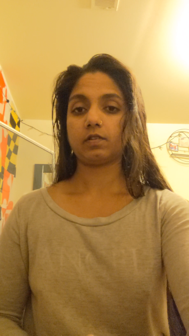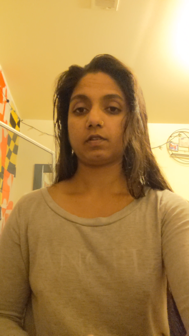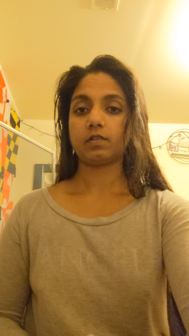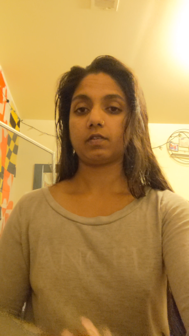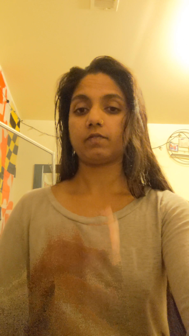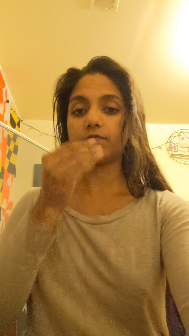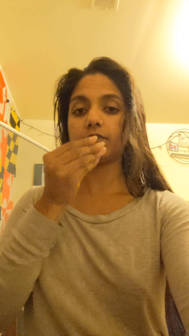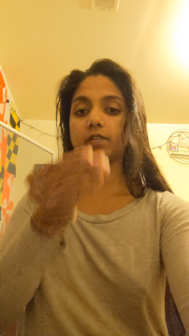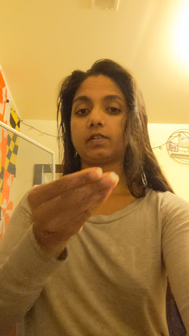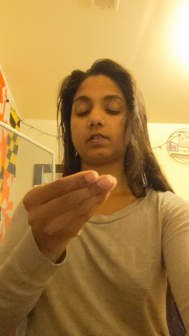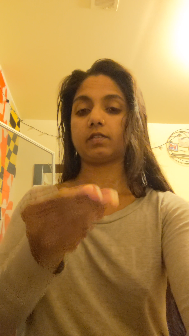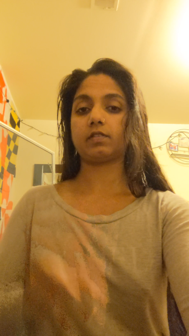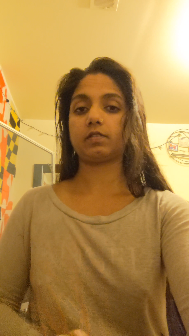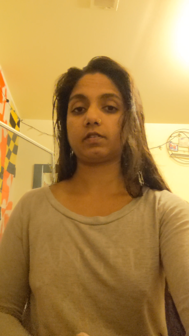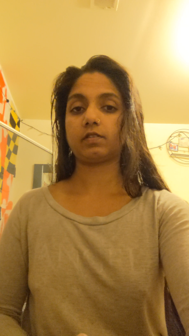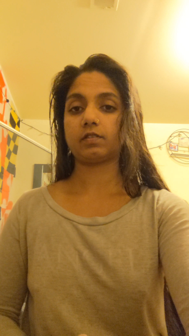feed